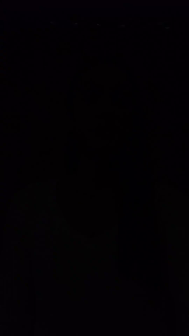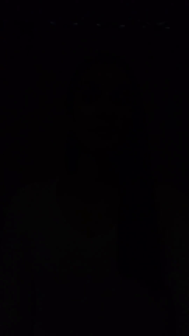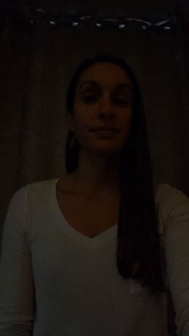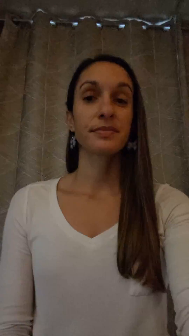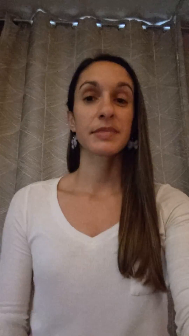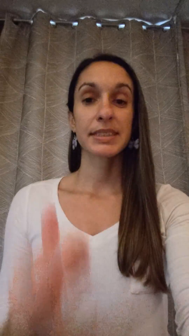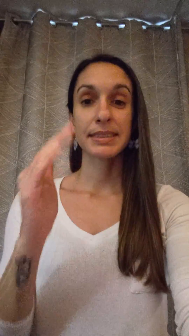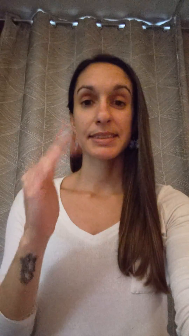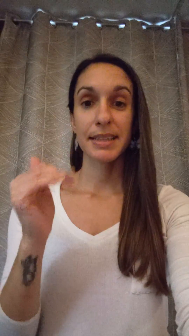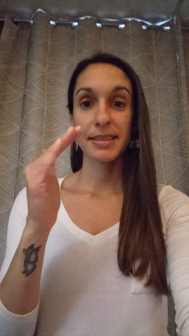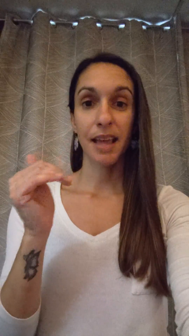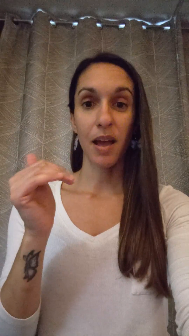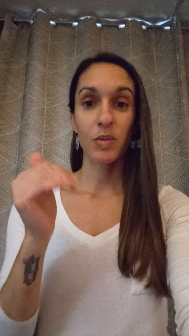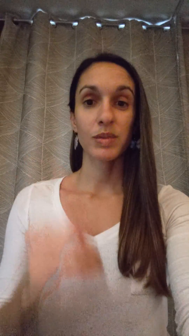downtown